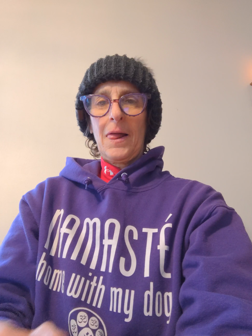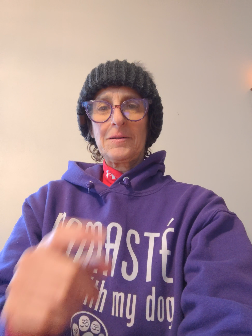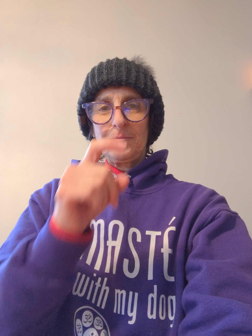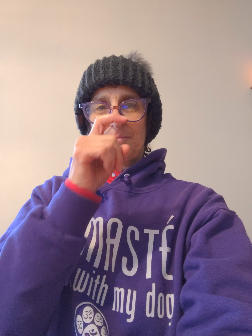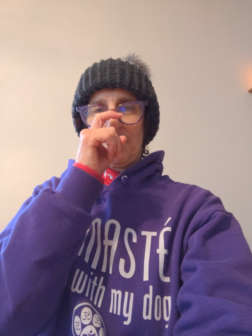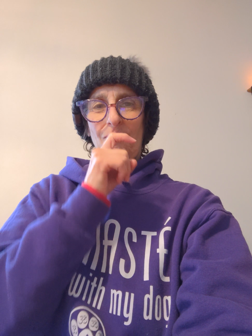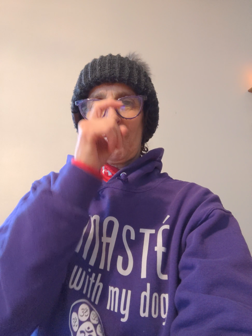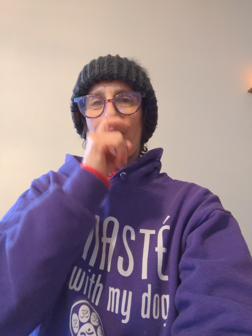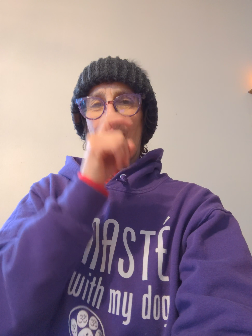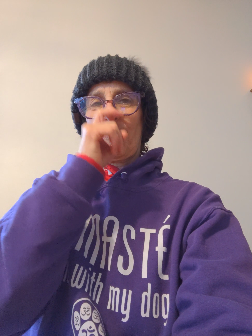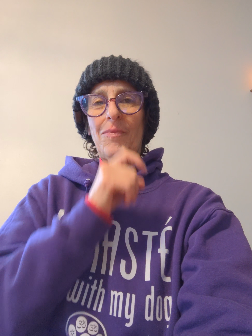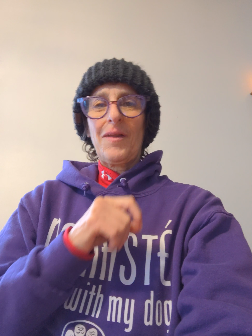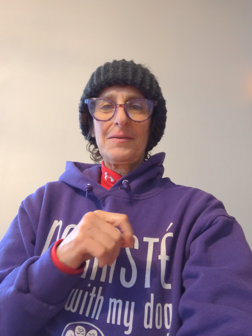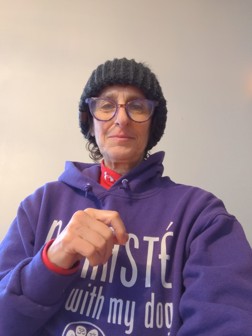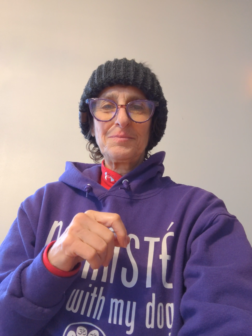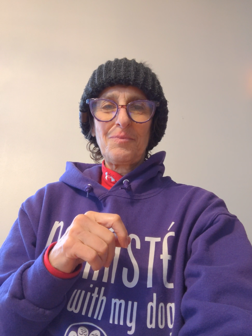doll